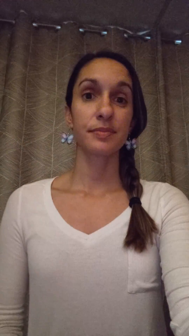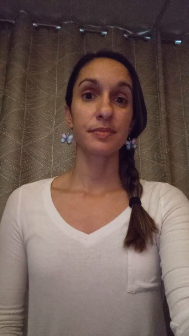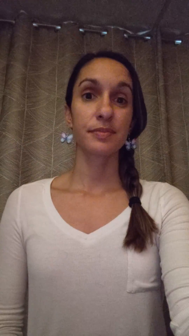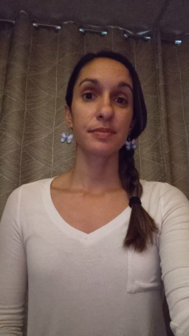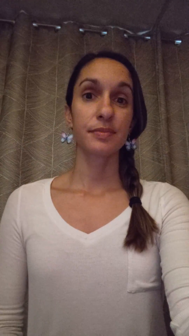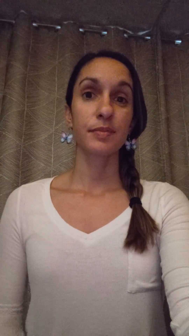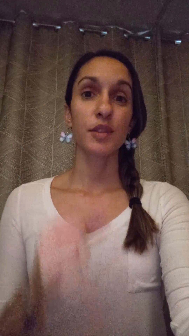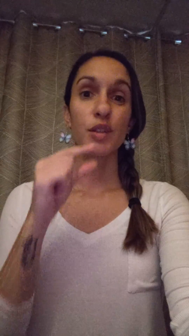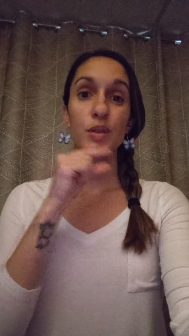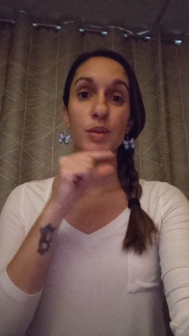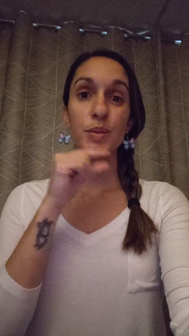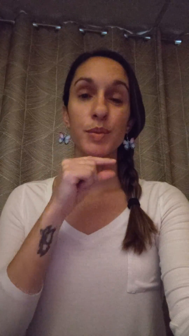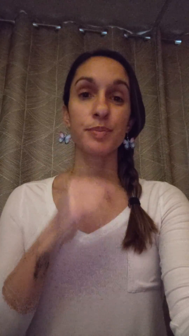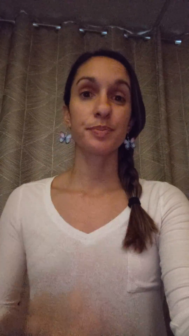glue